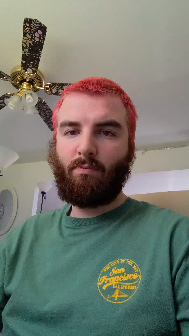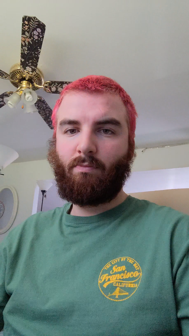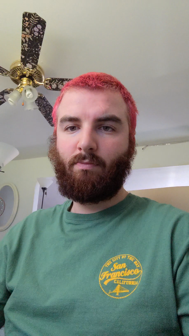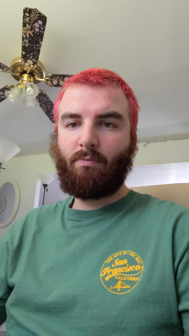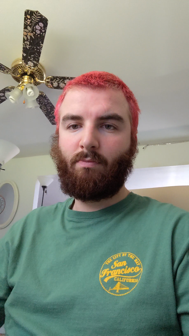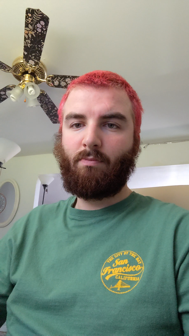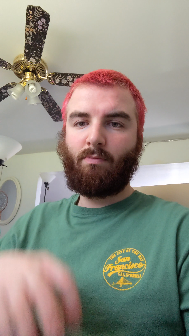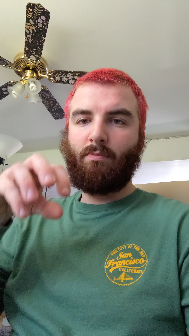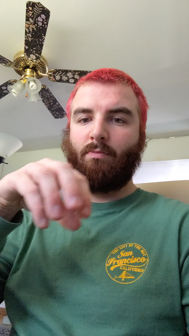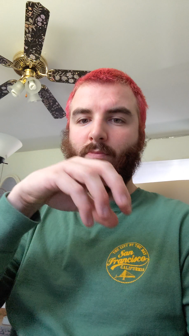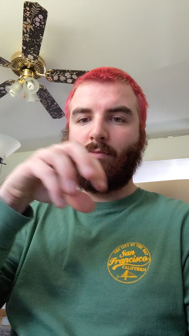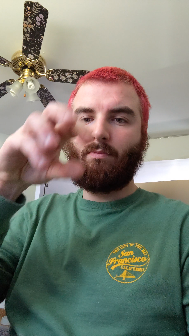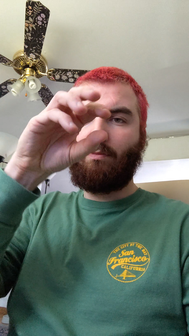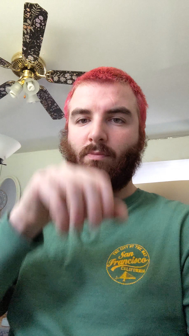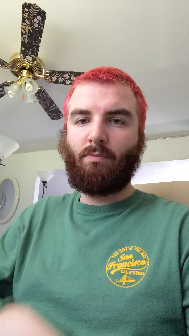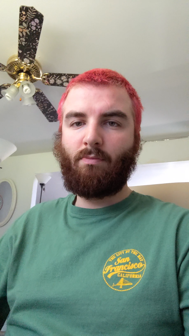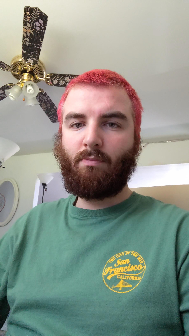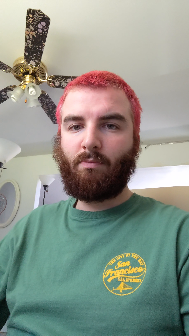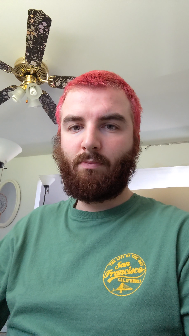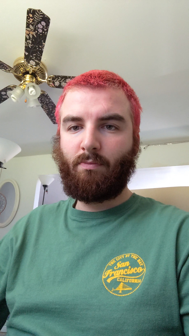block